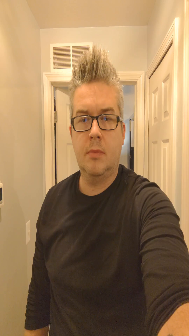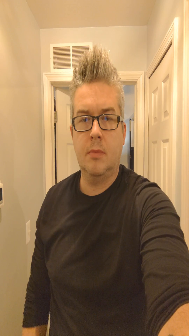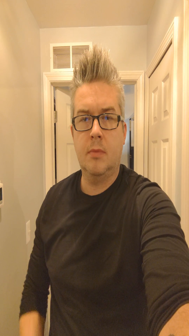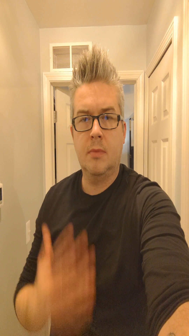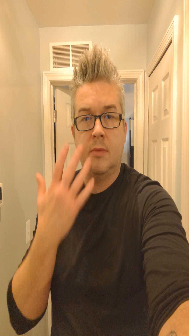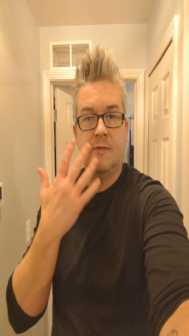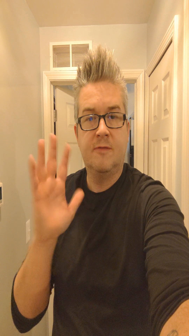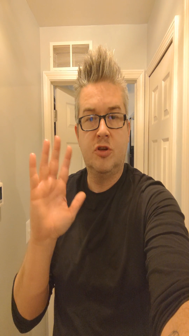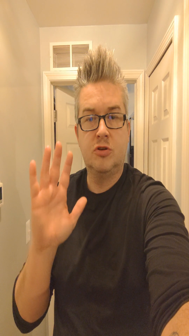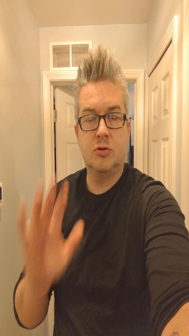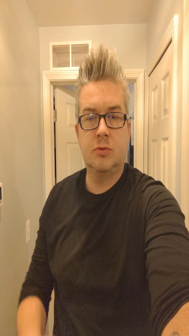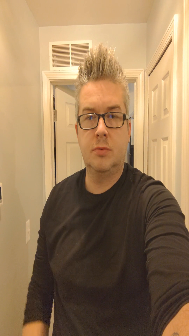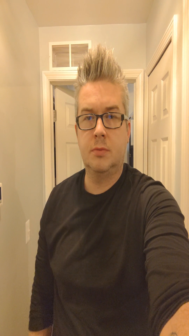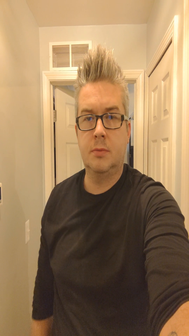finish